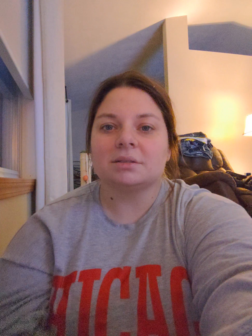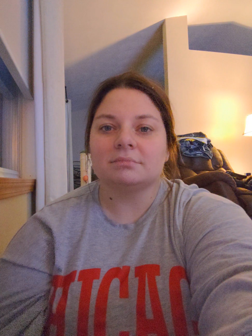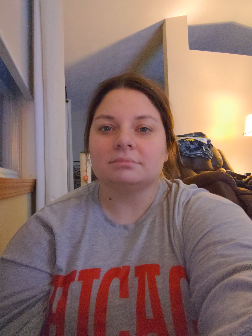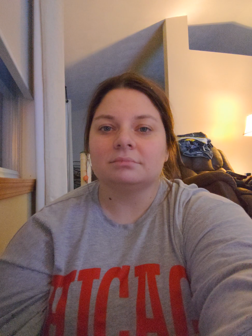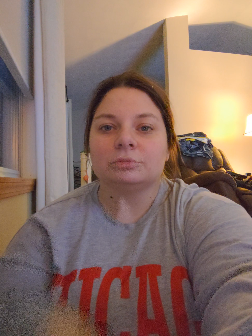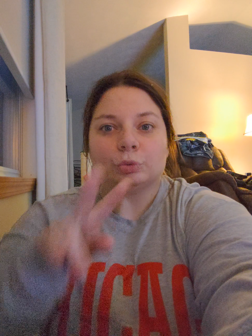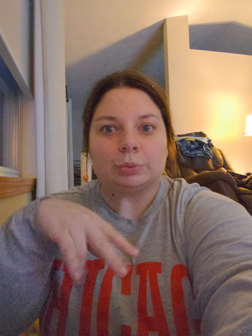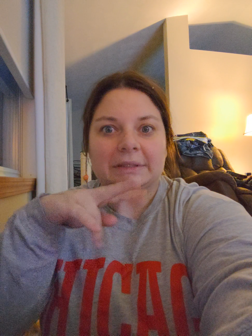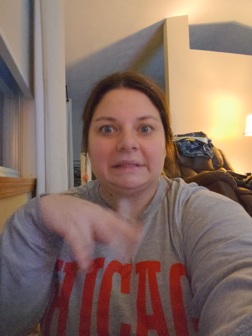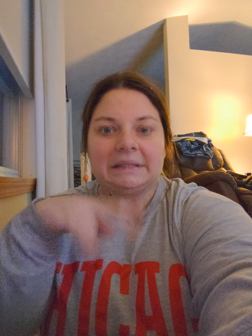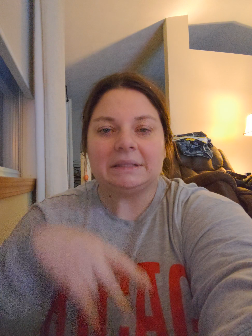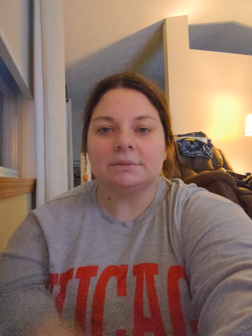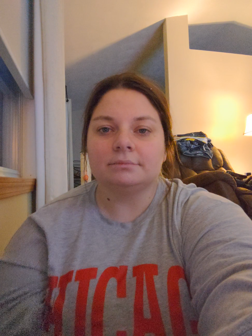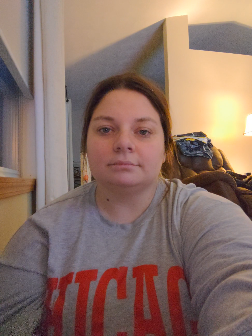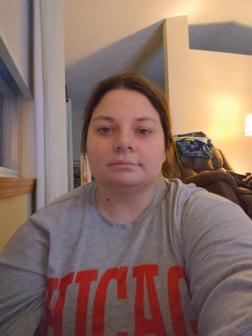read